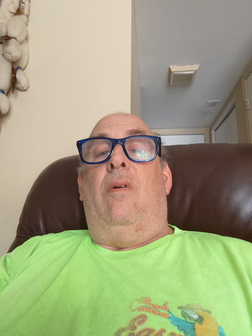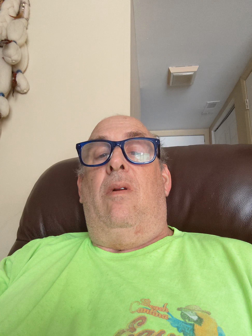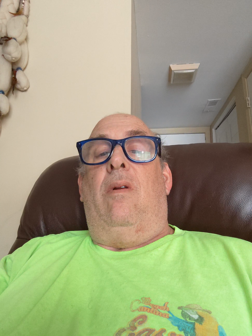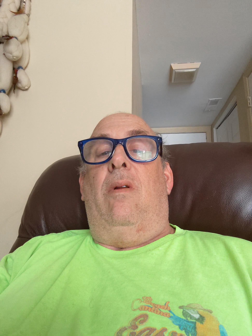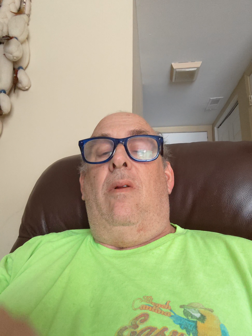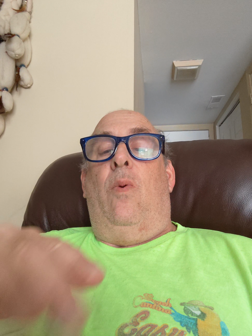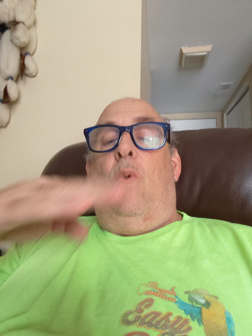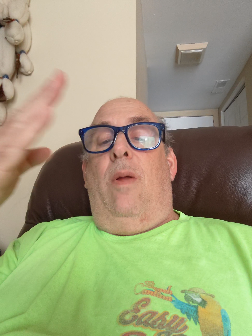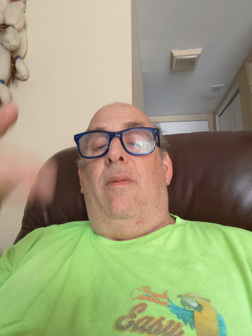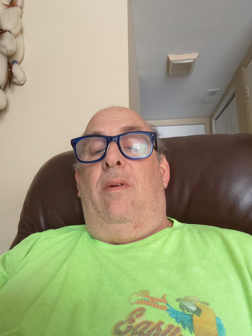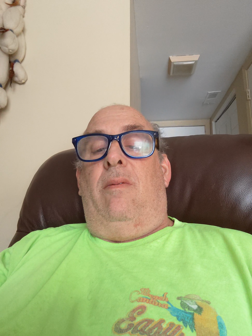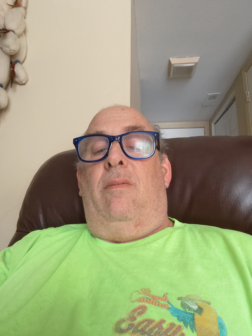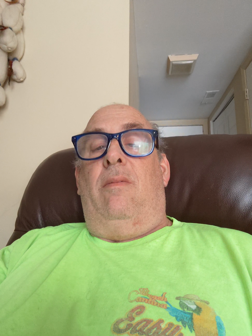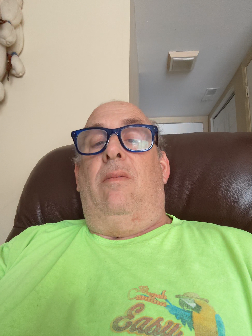open